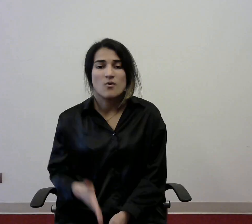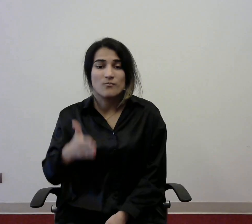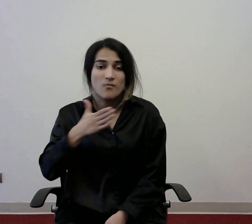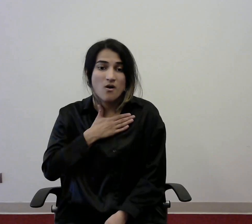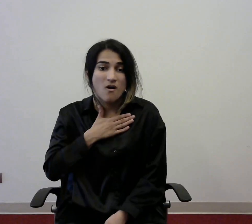mən